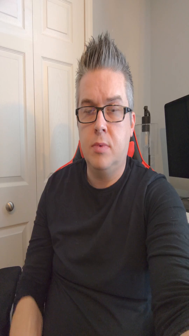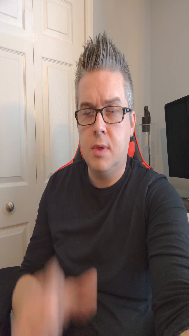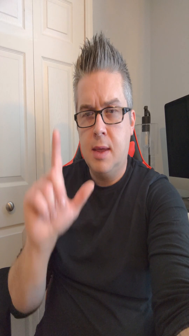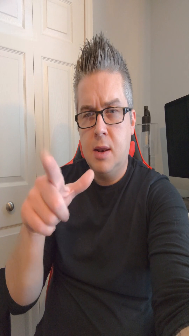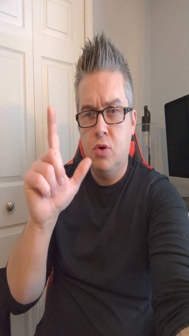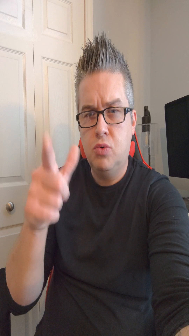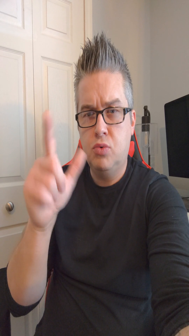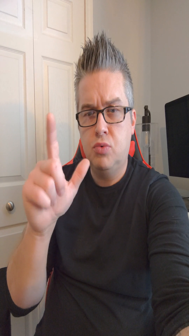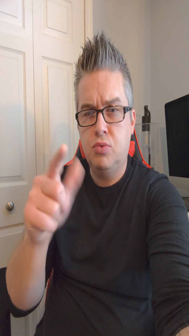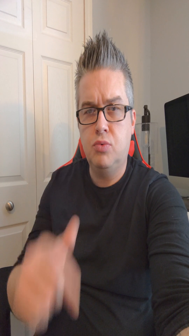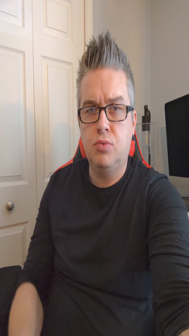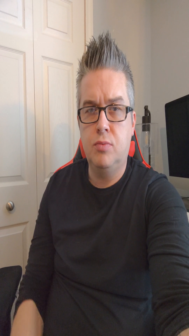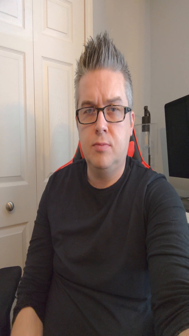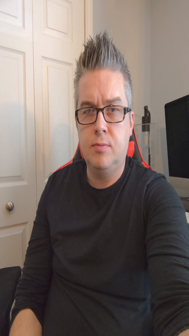later